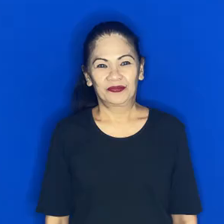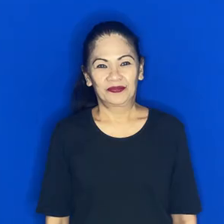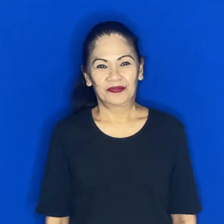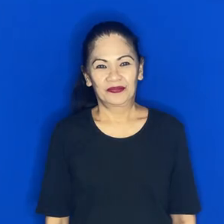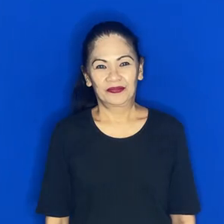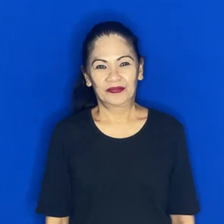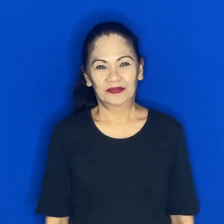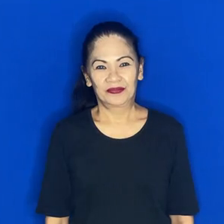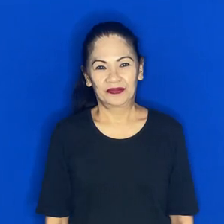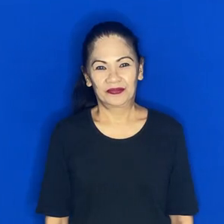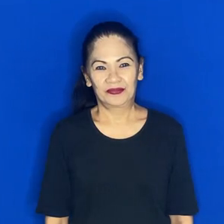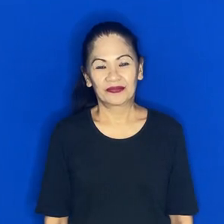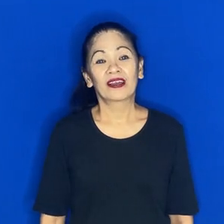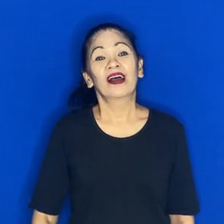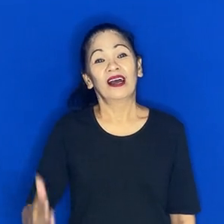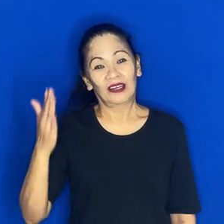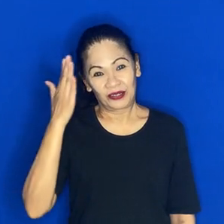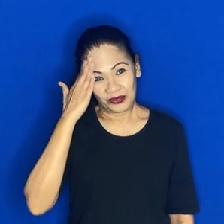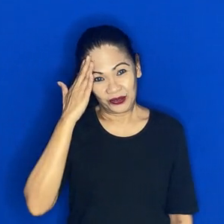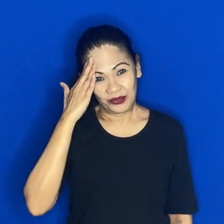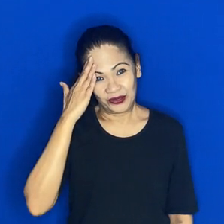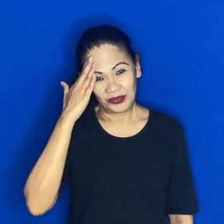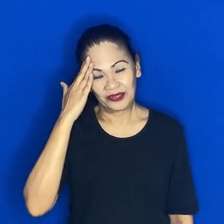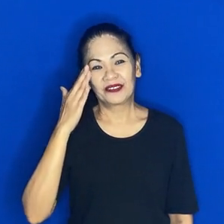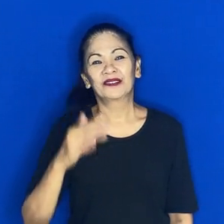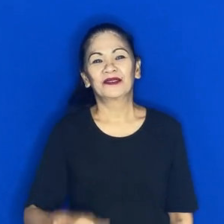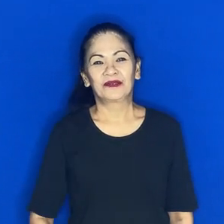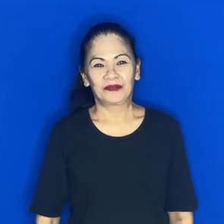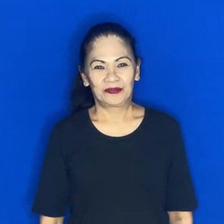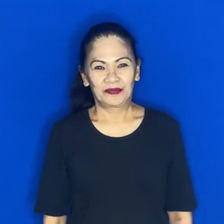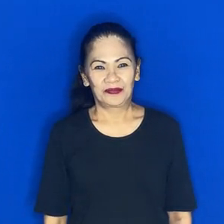know